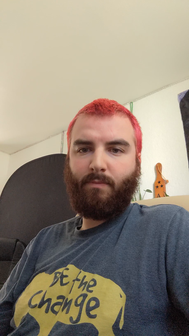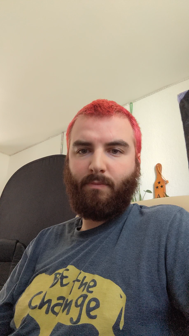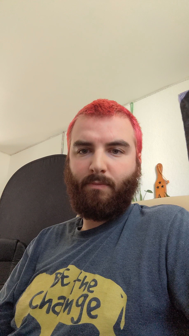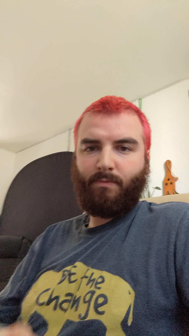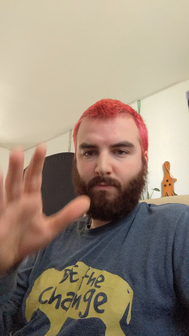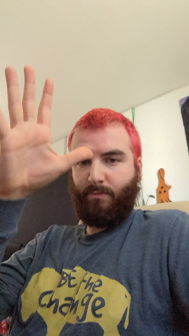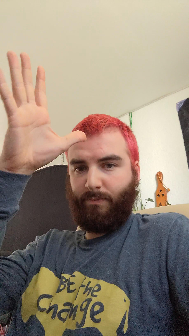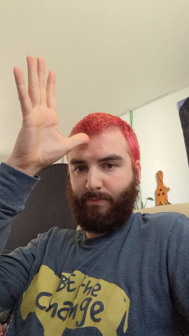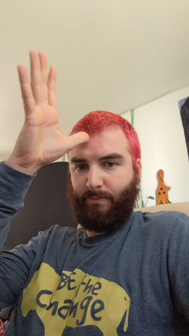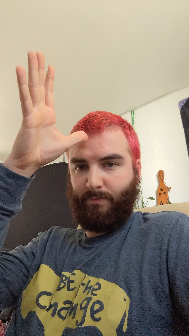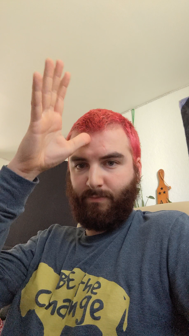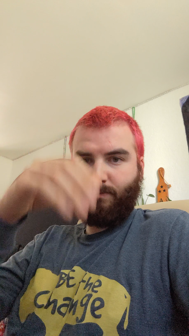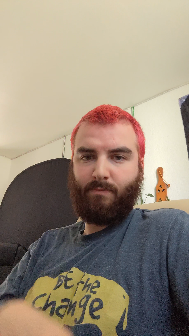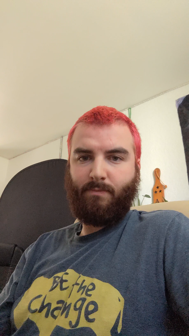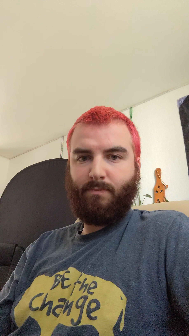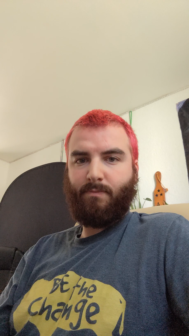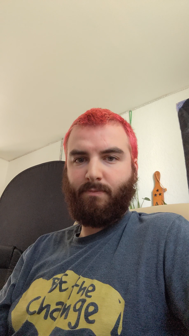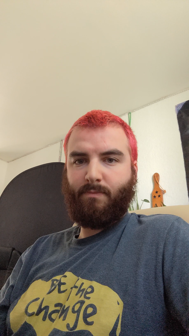daddy